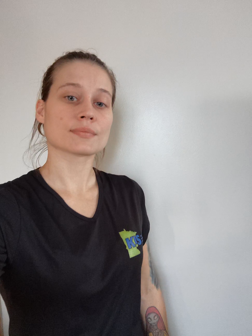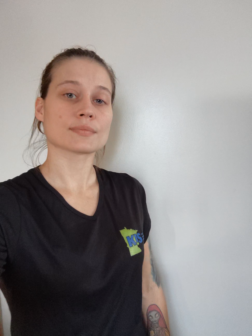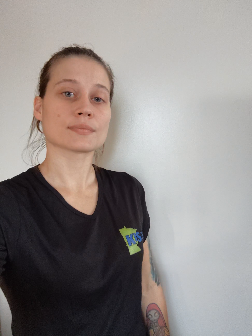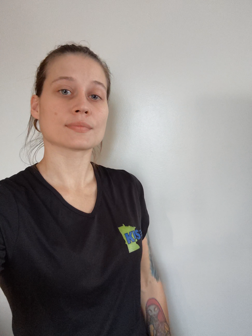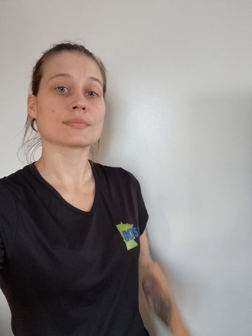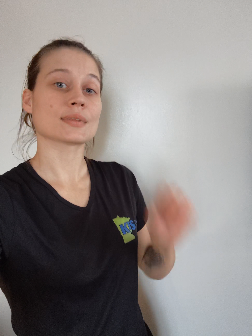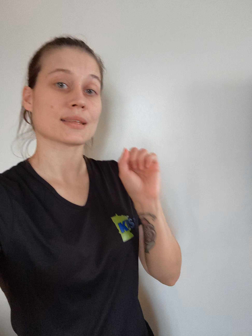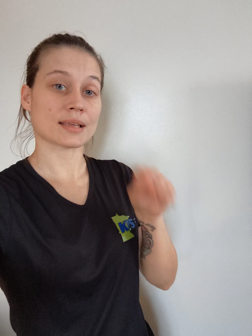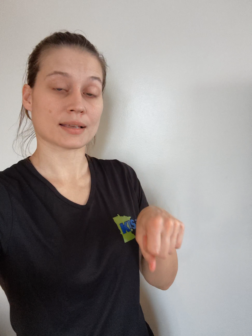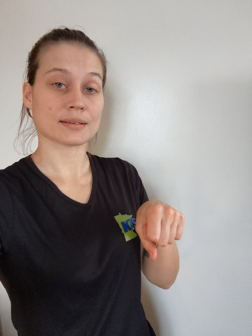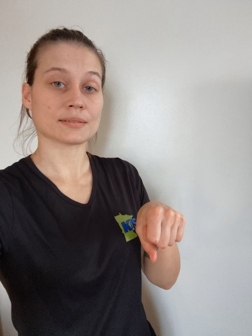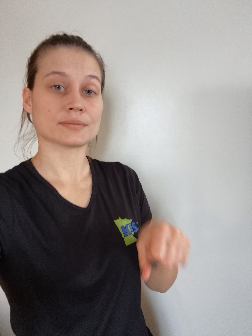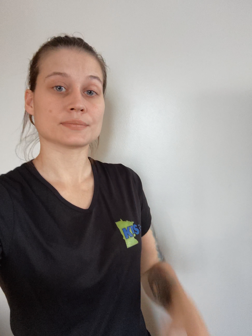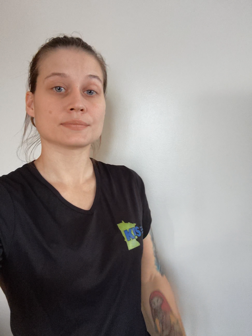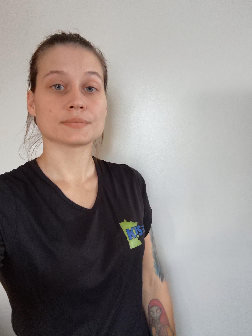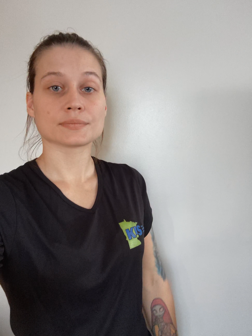can